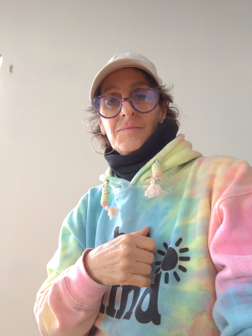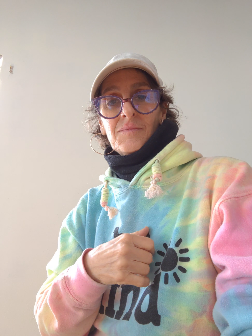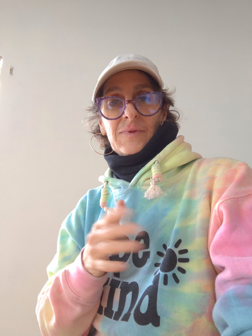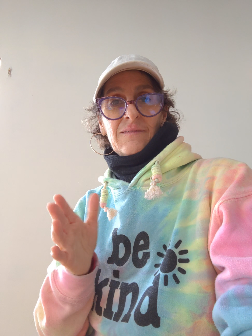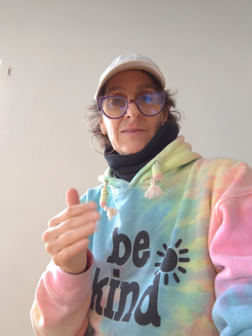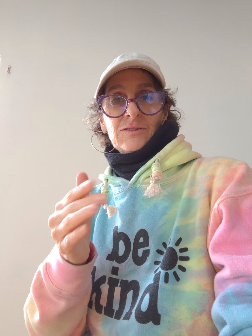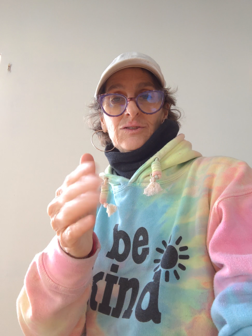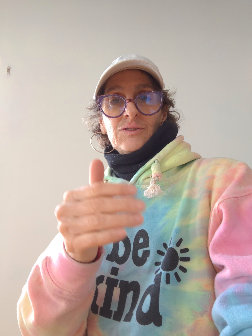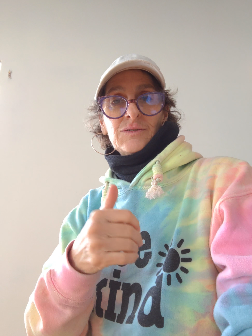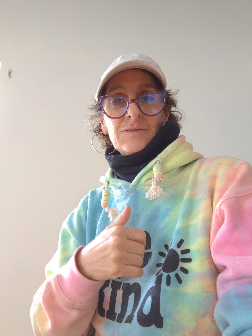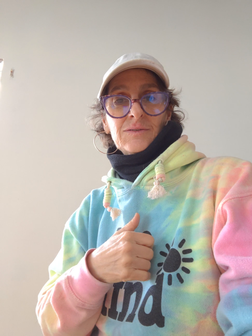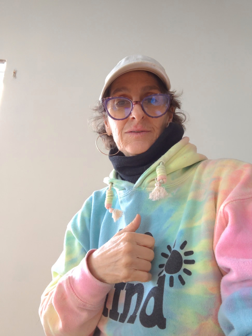fish